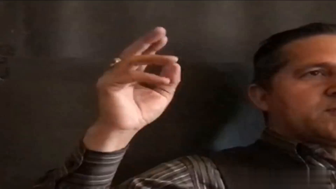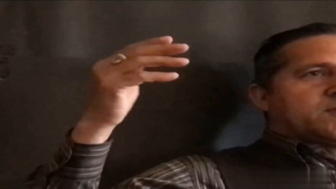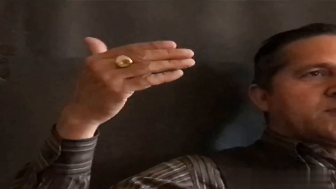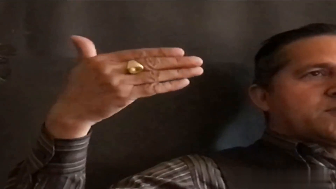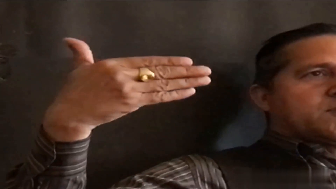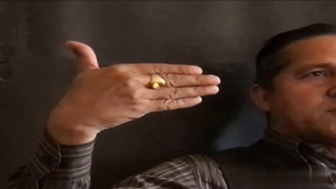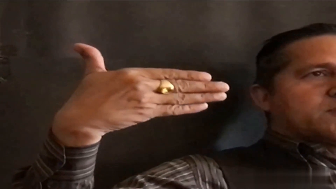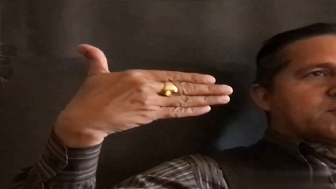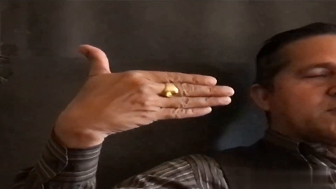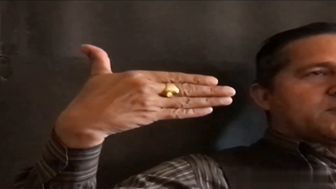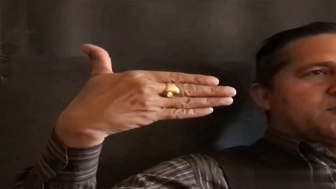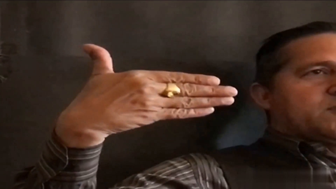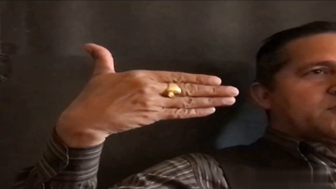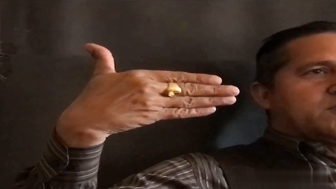ल